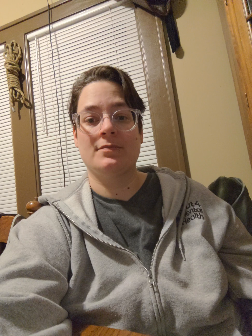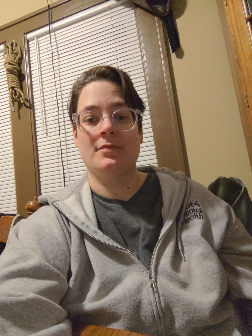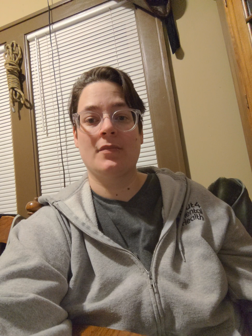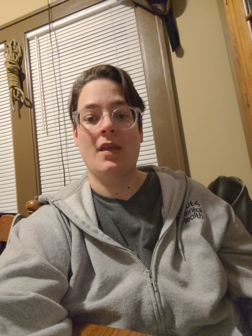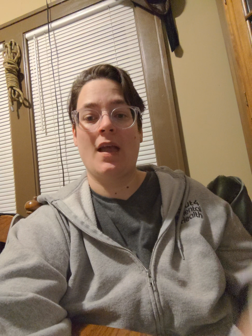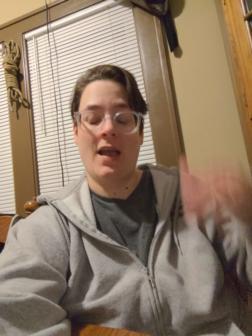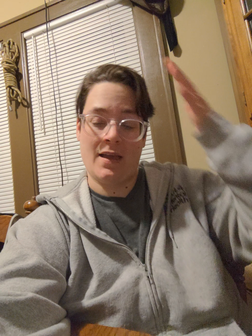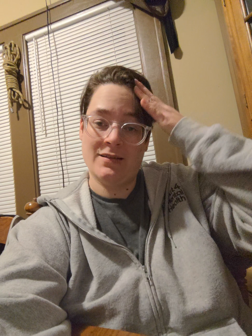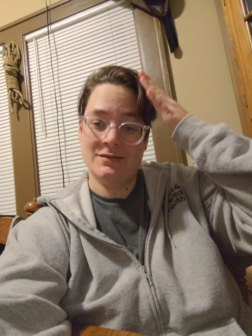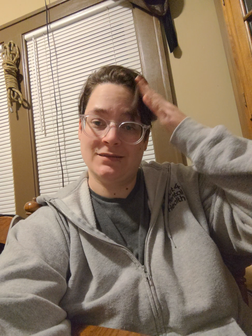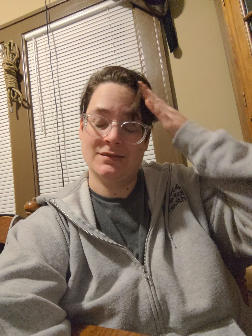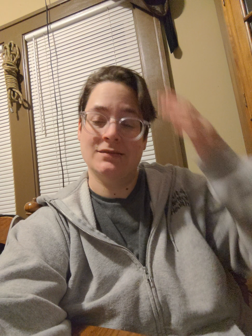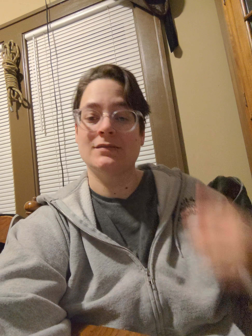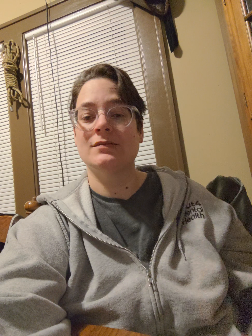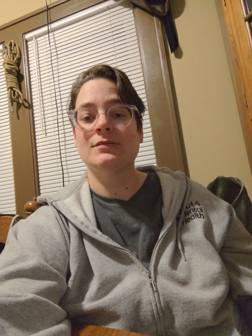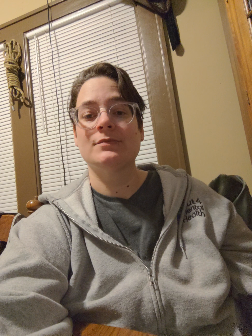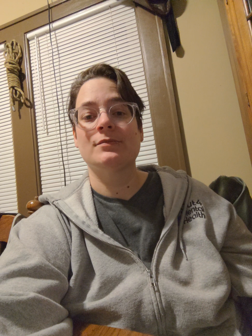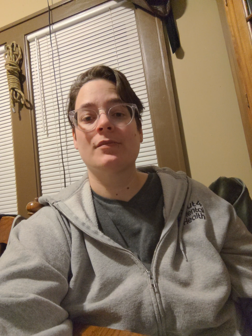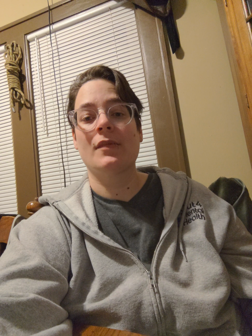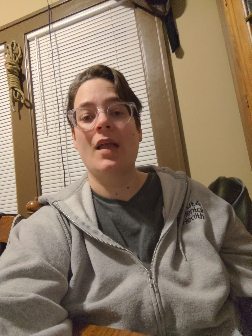hat